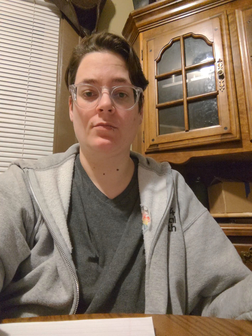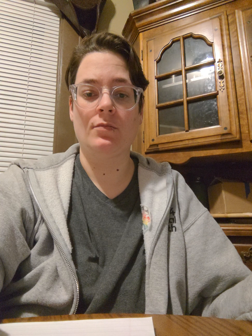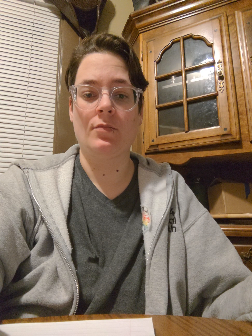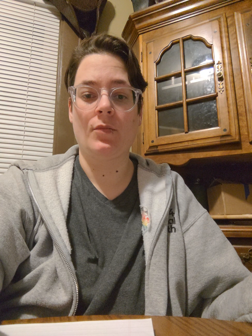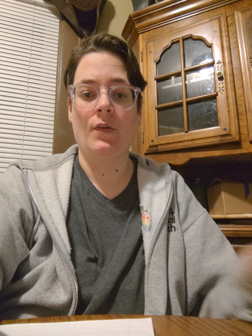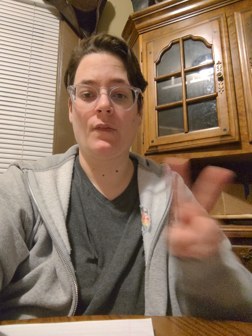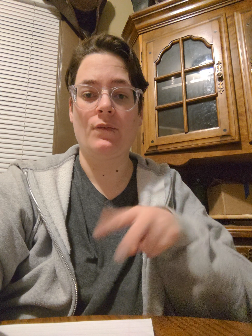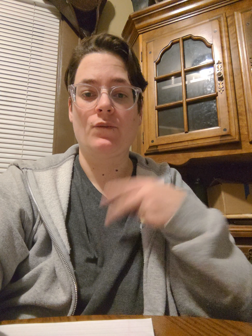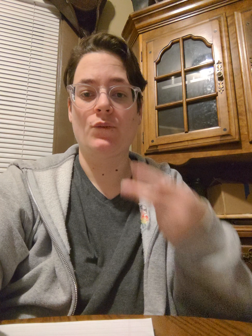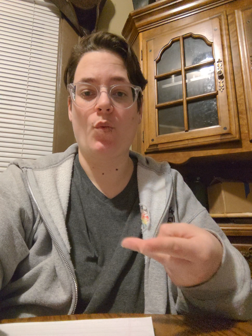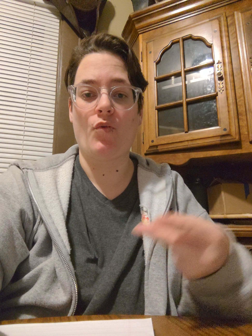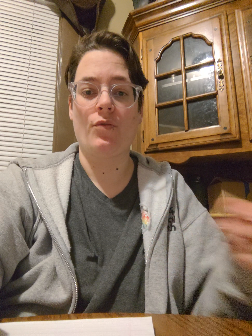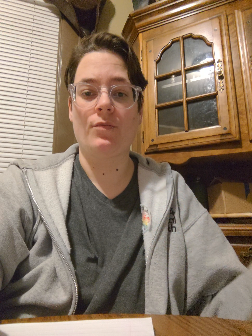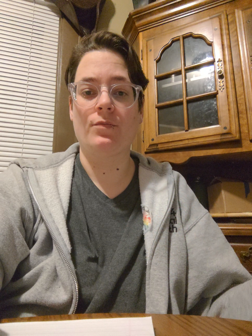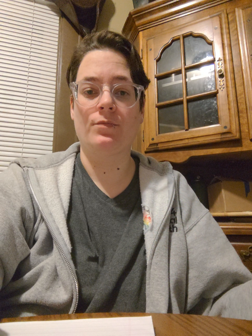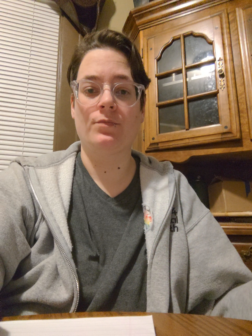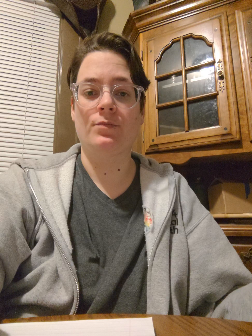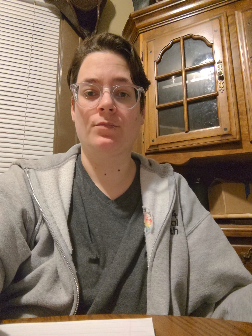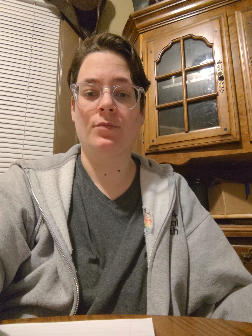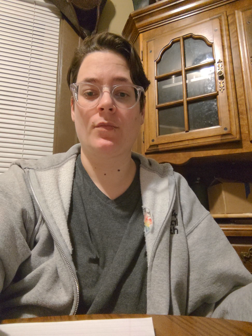fall